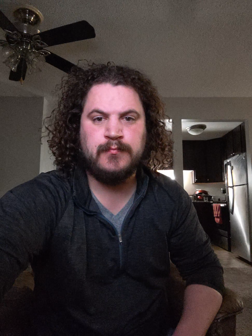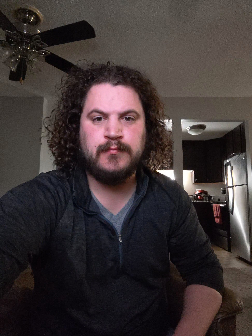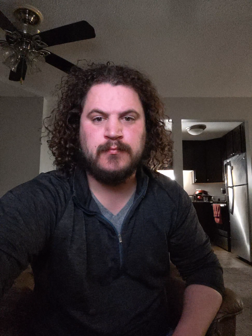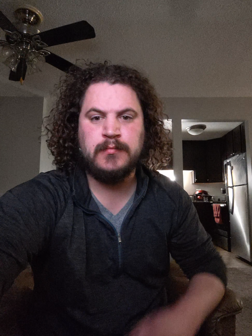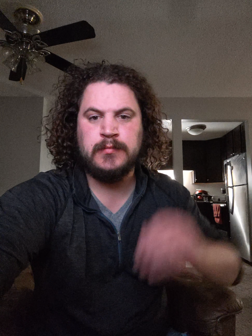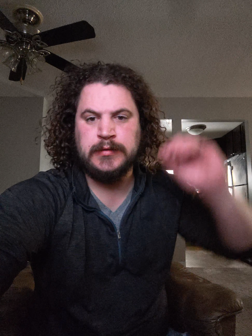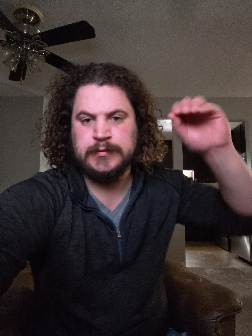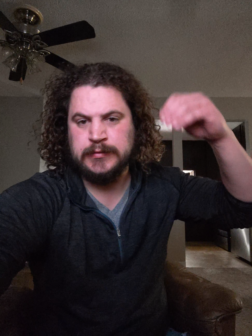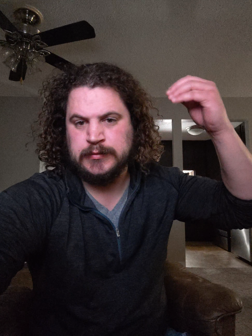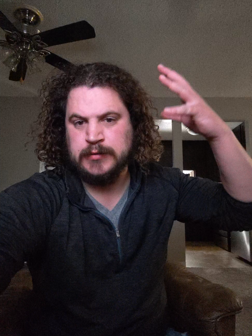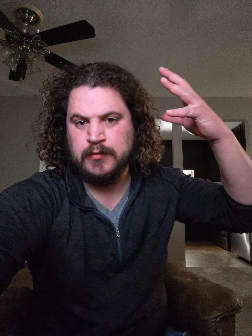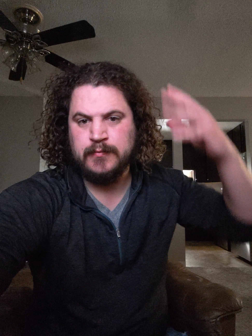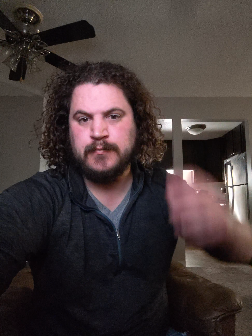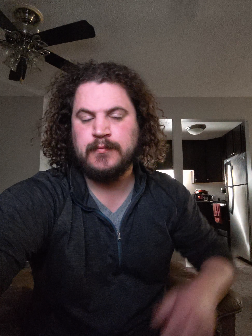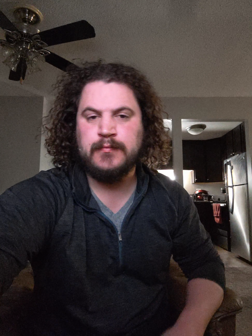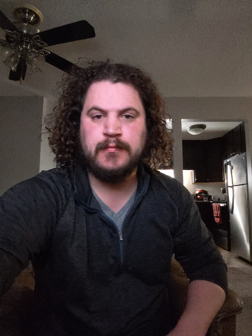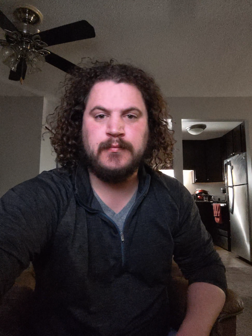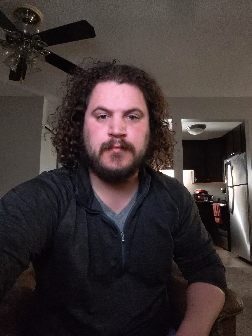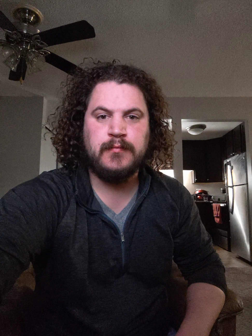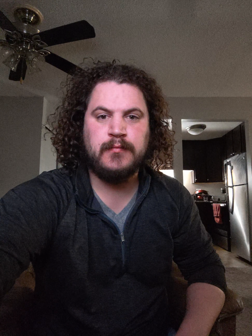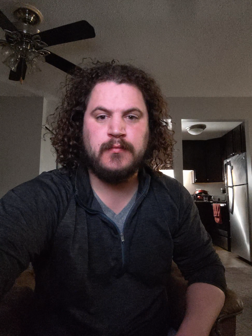sun